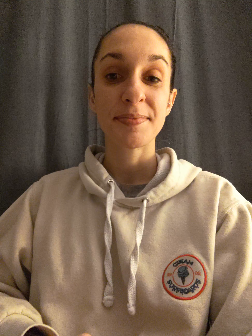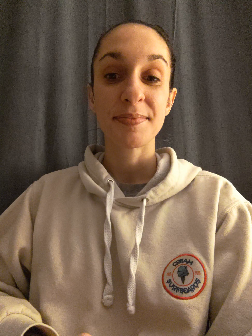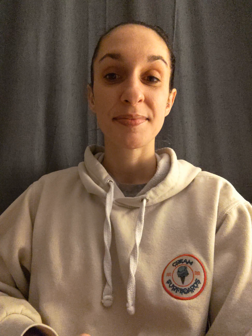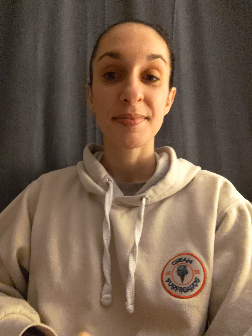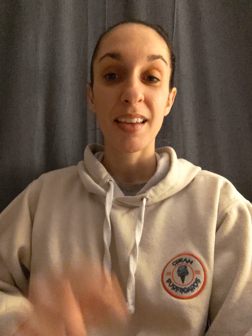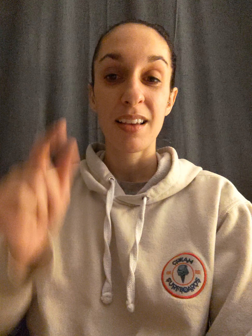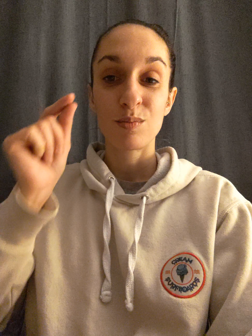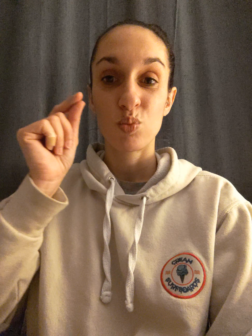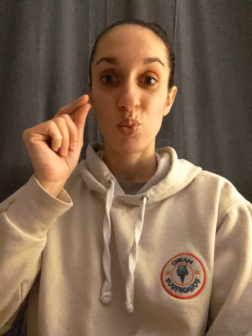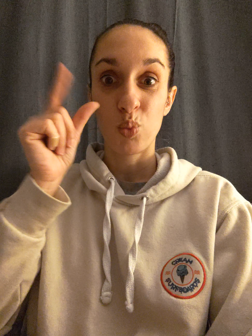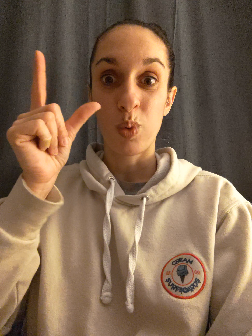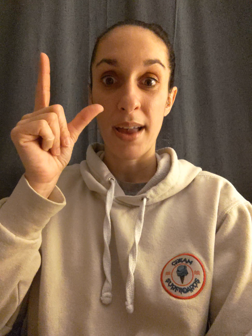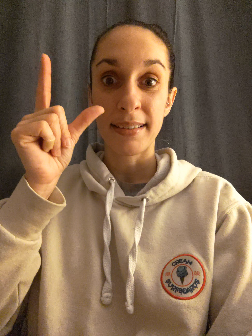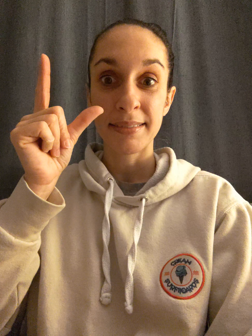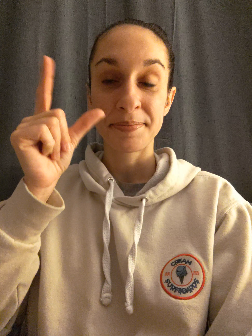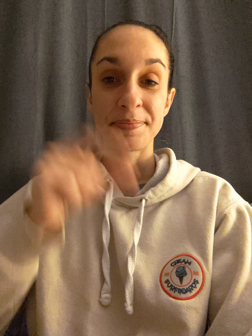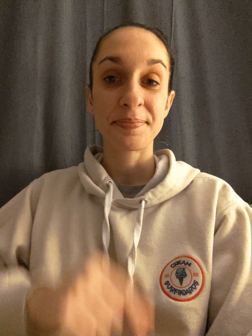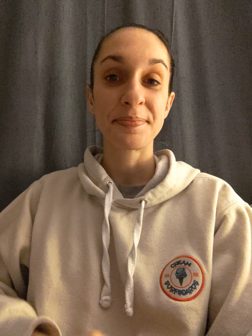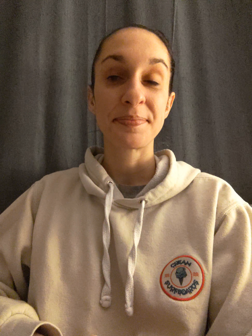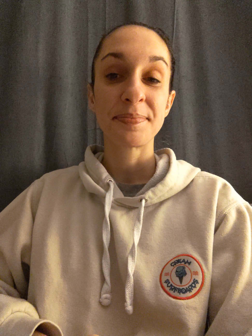awake